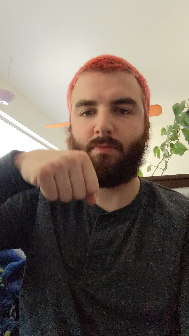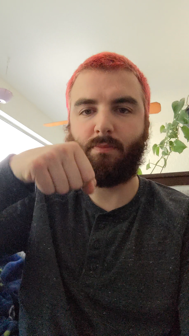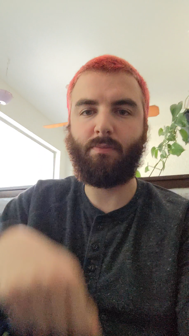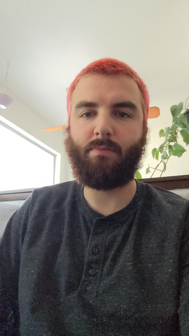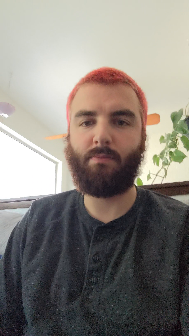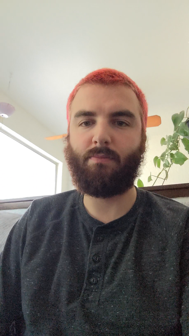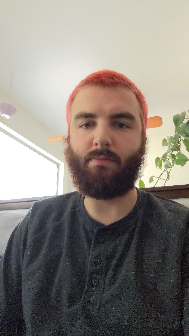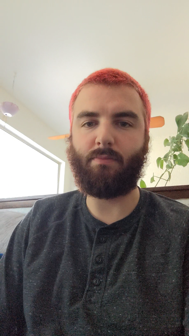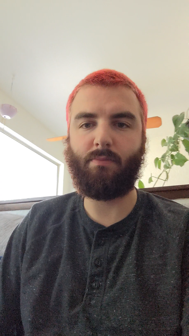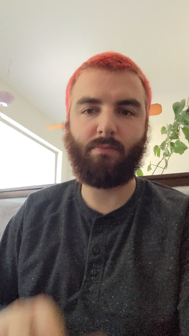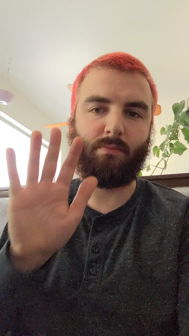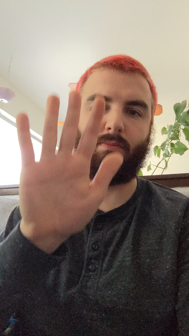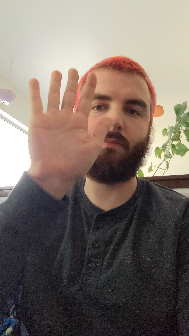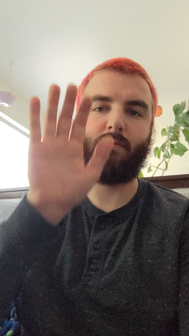give me five